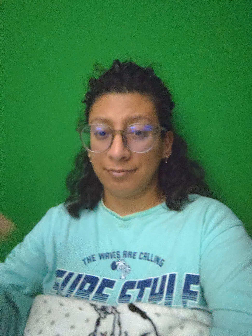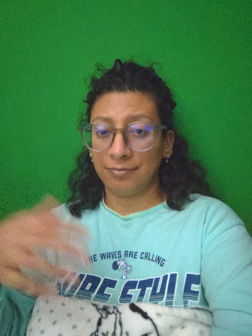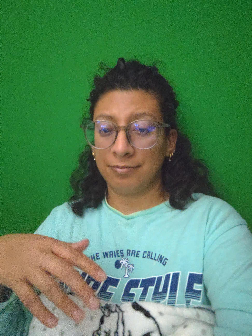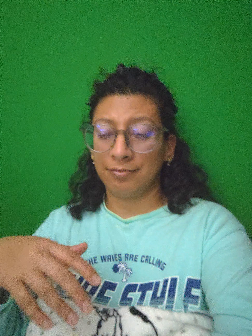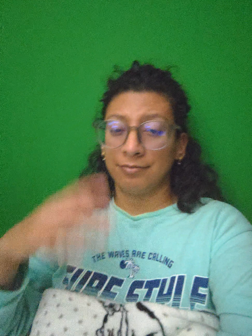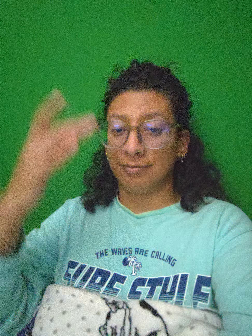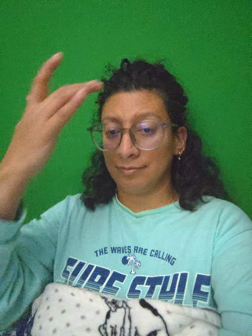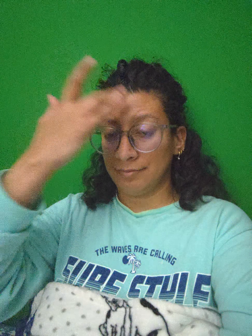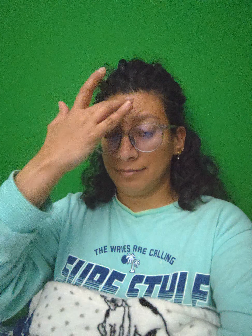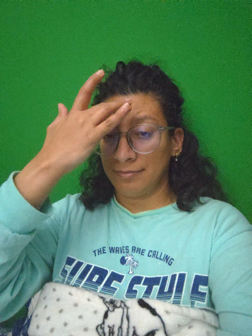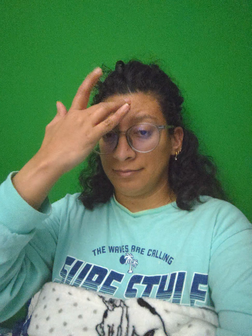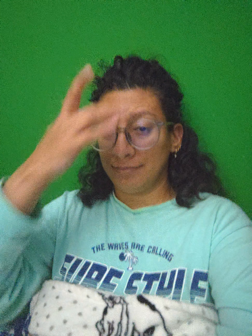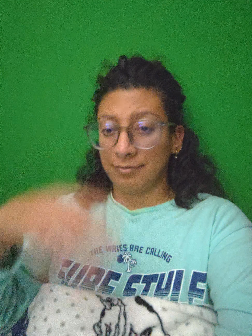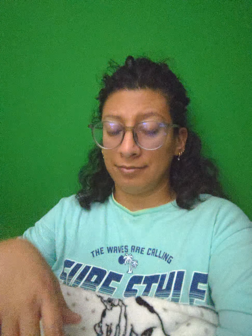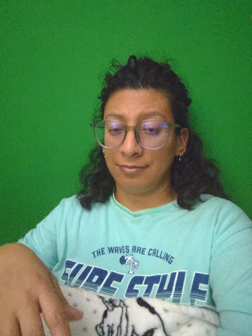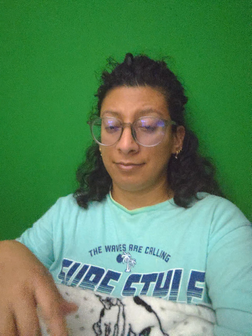sick